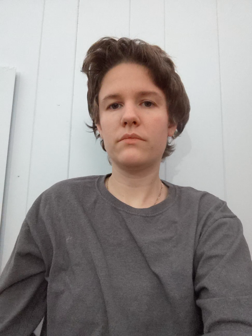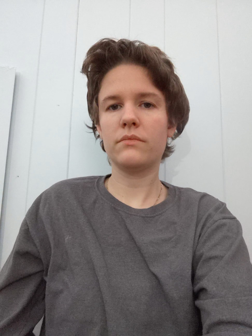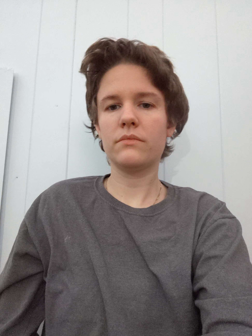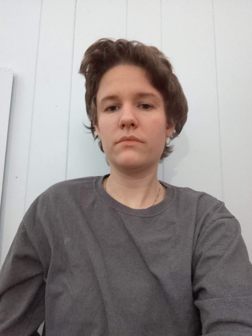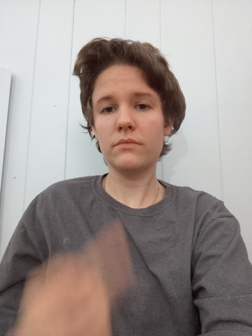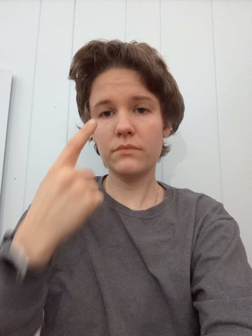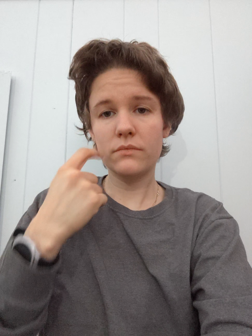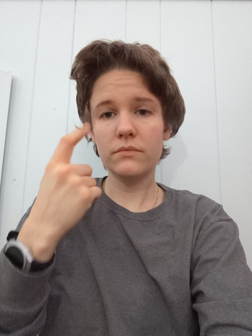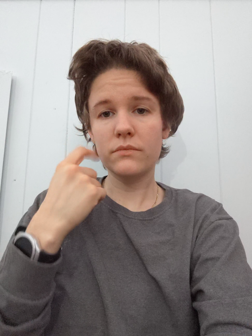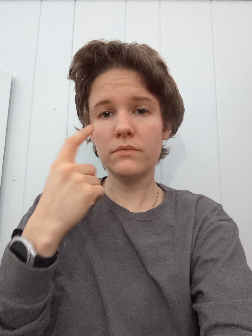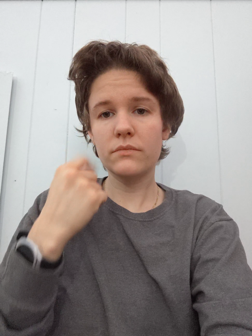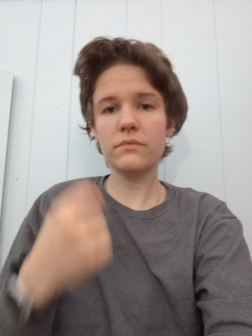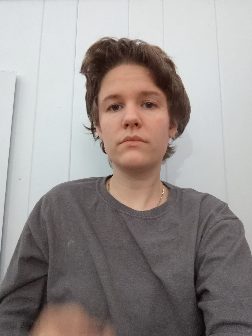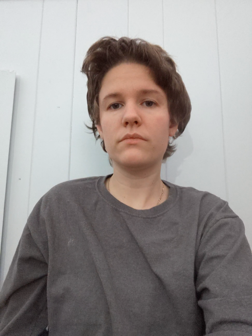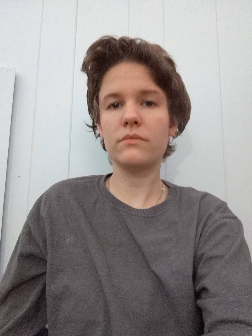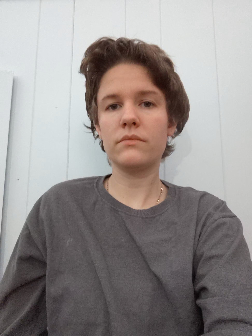cry